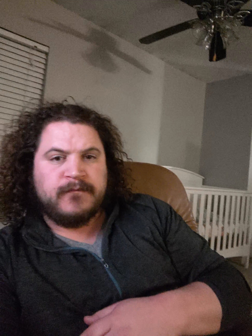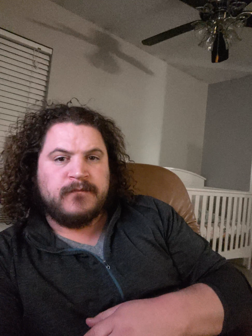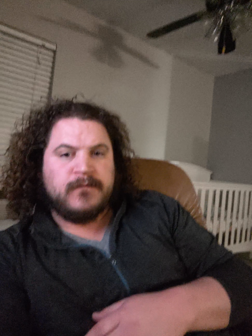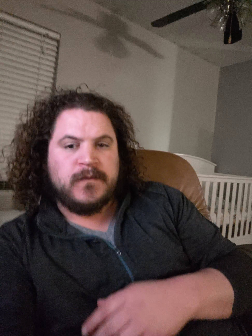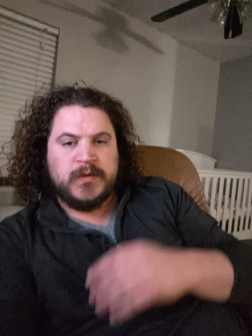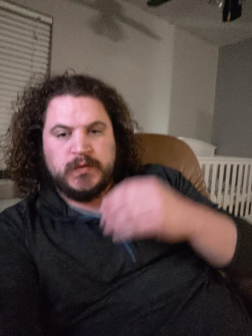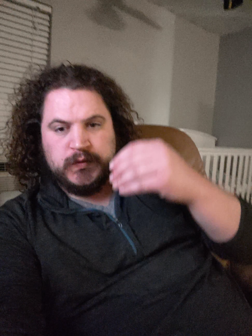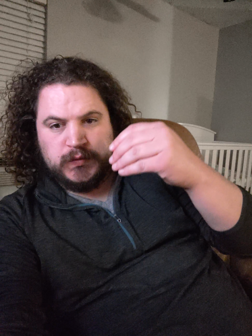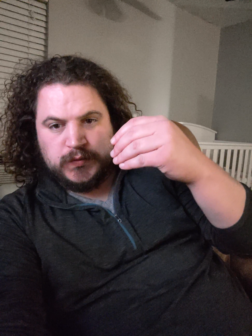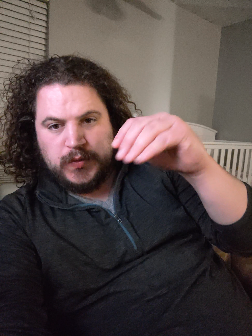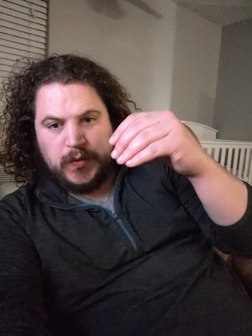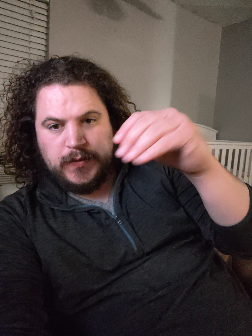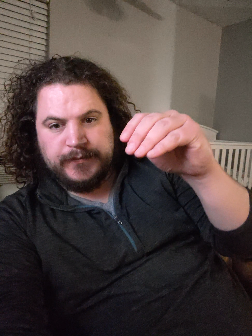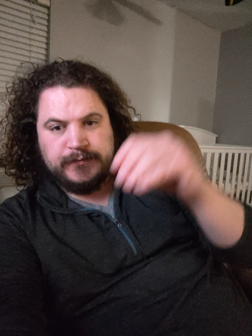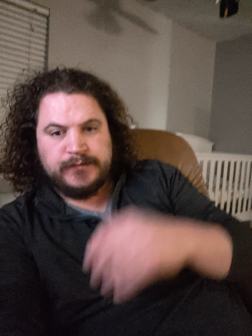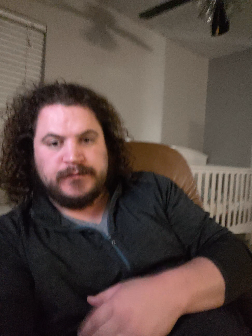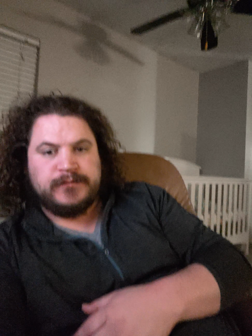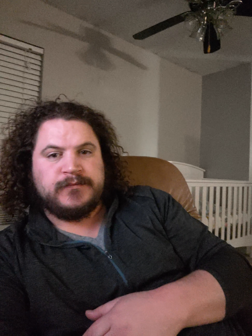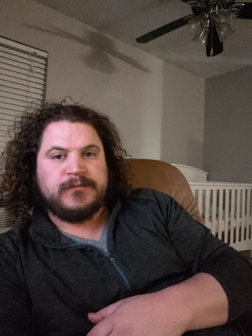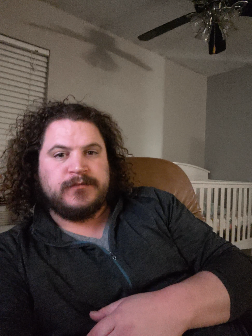store